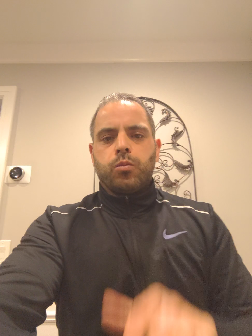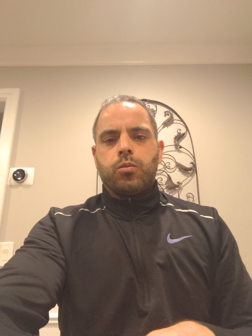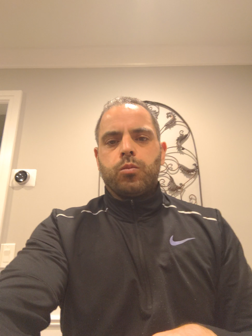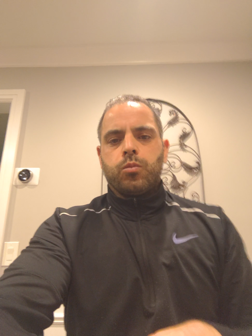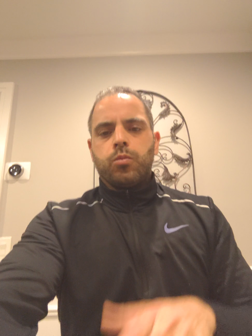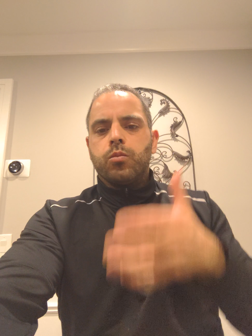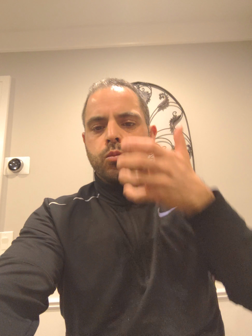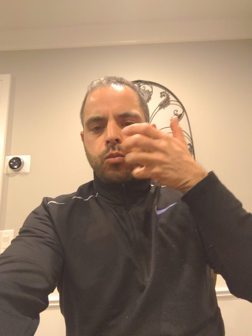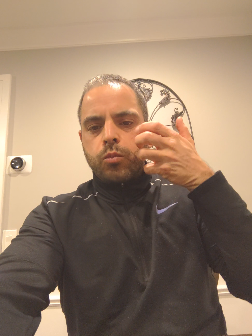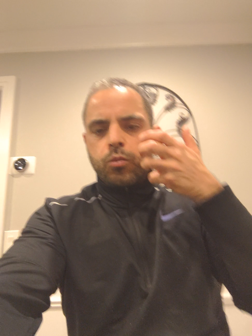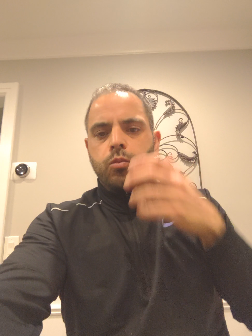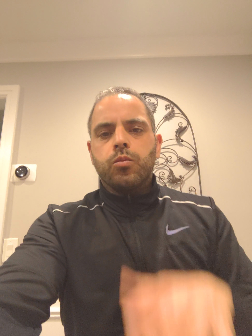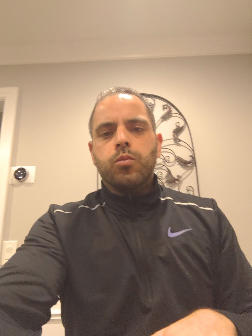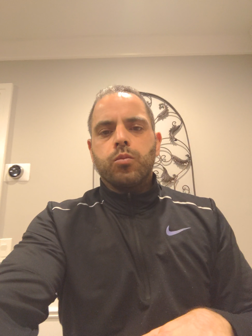tiger